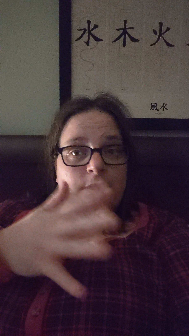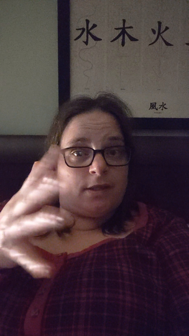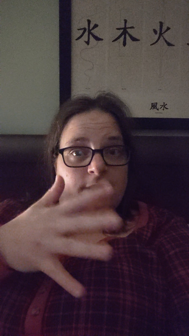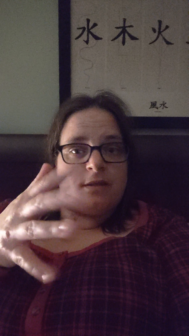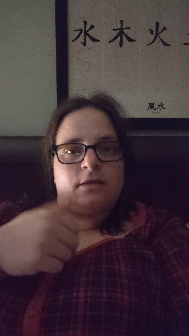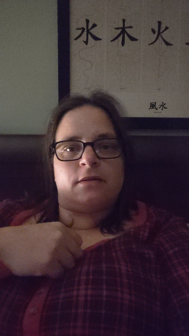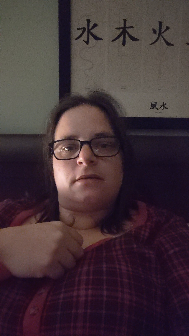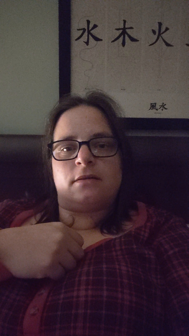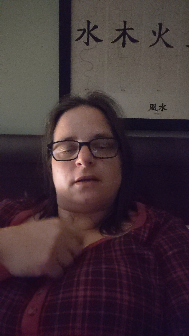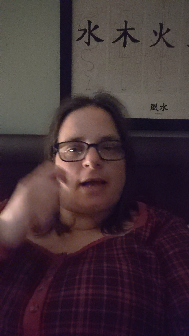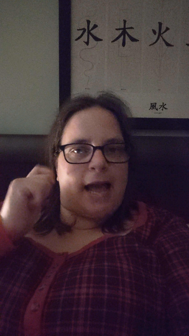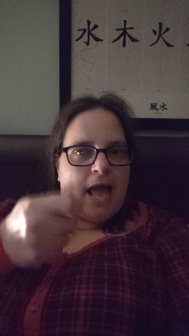hammer